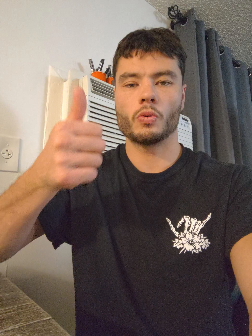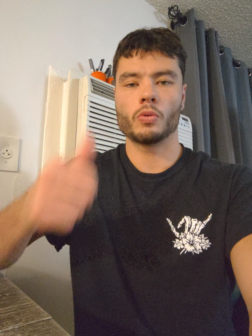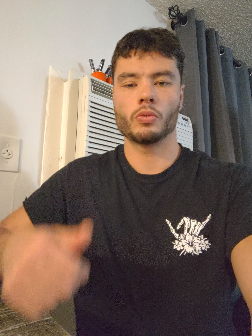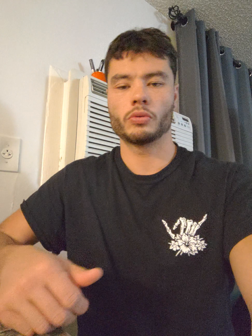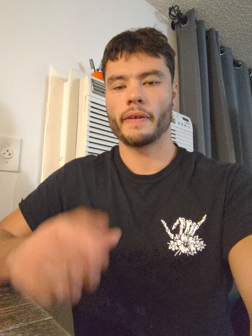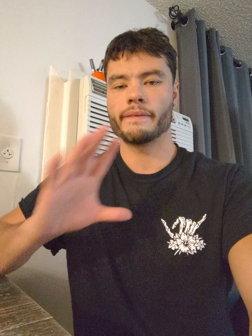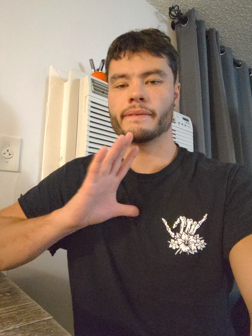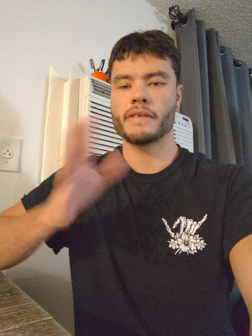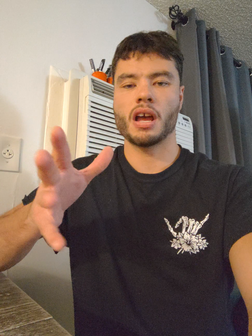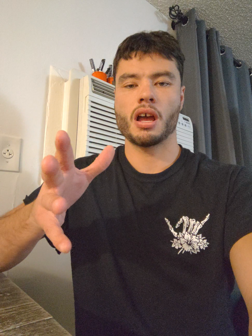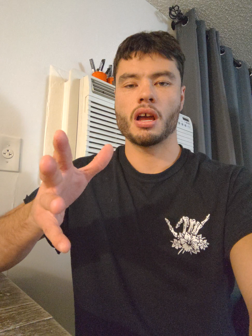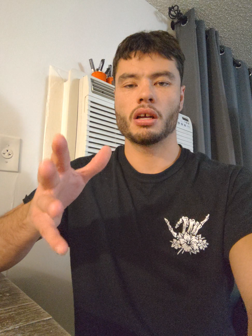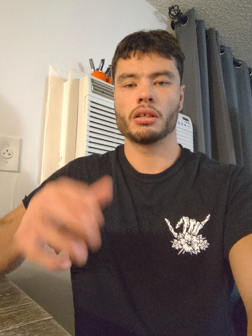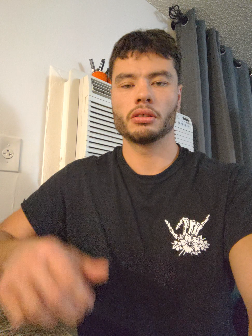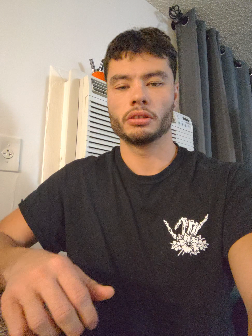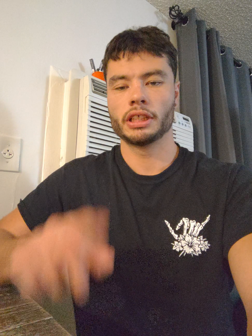fine